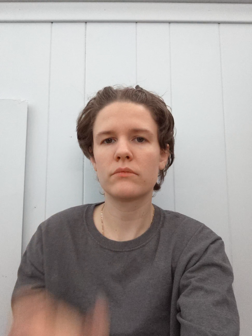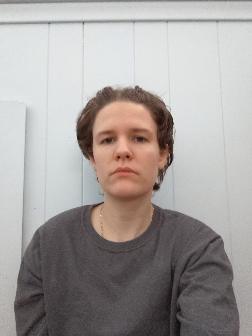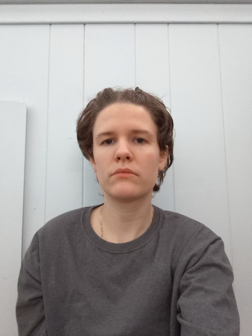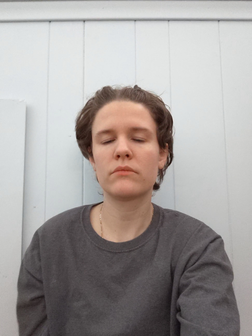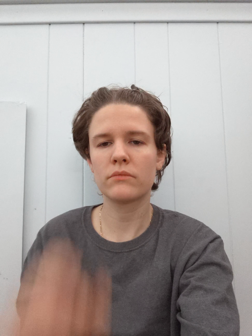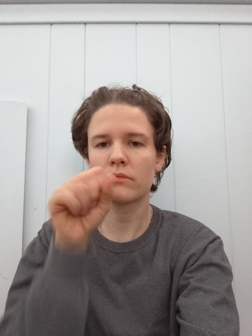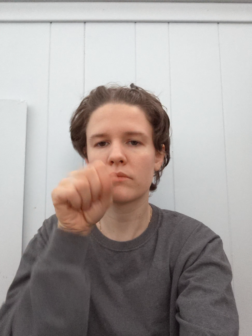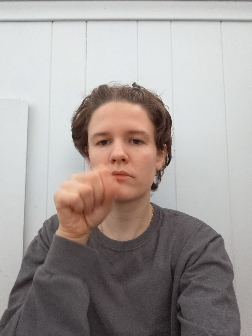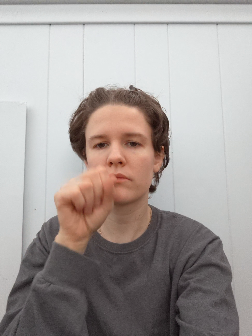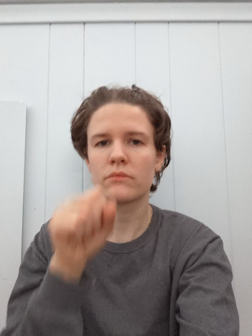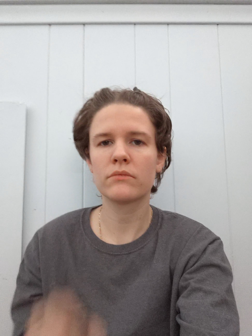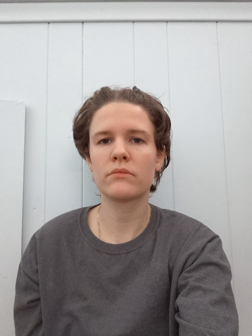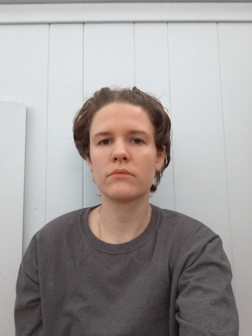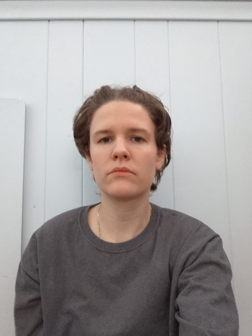carrot